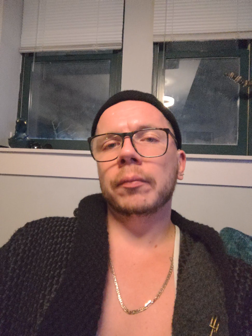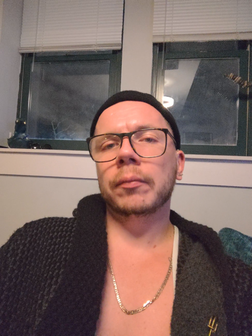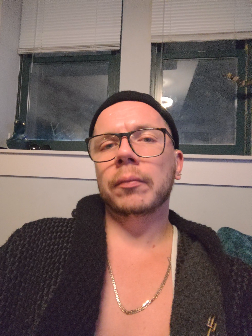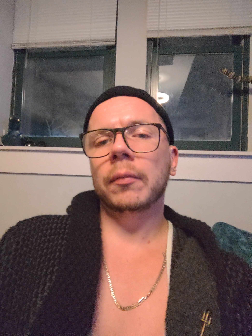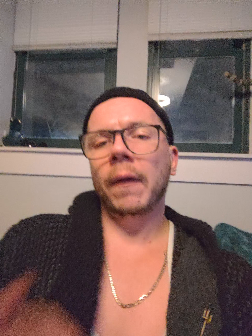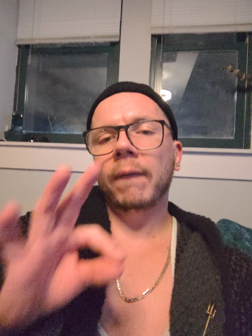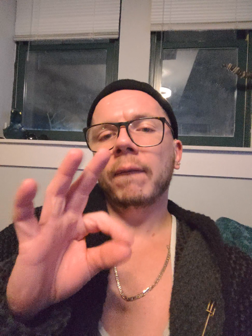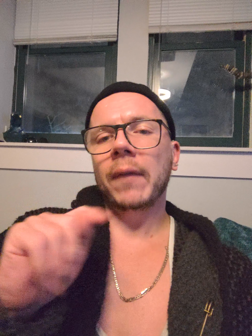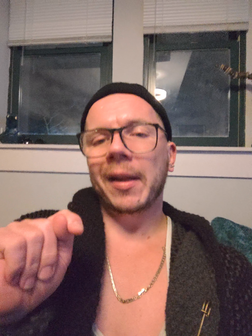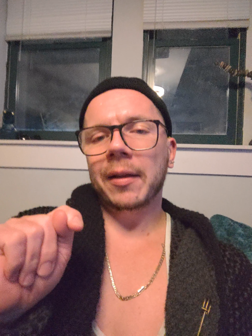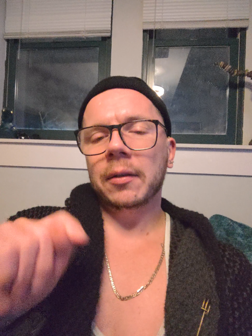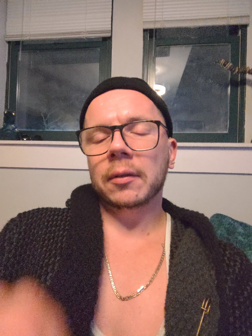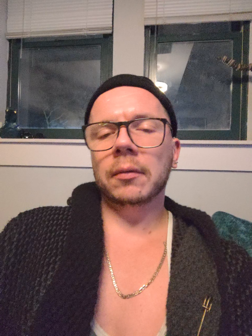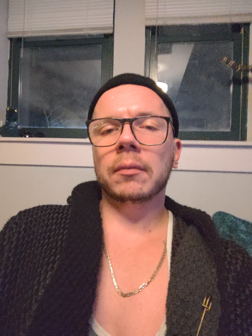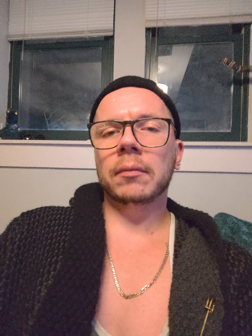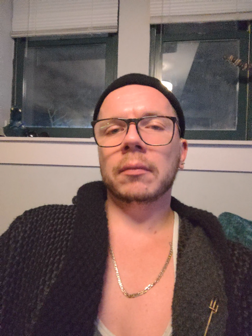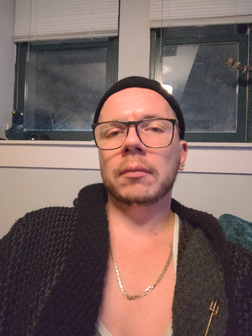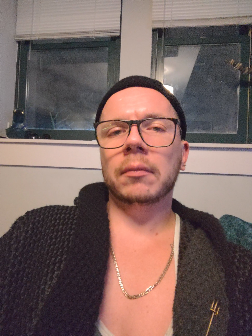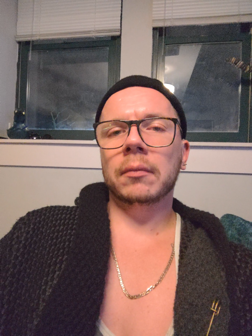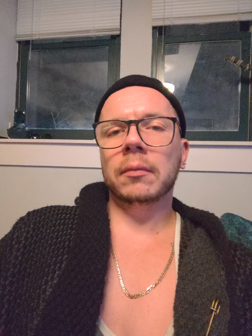feet